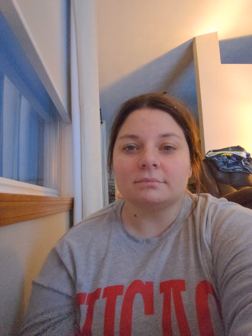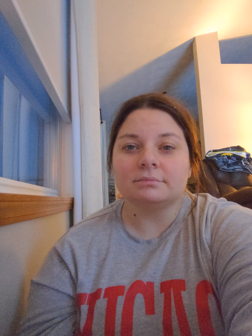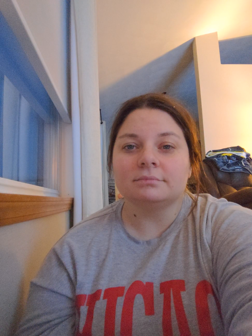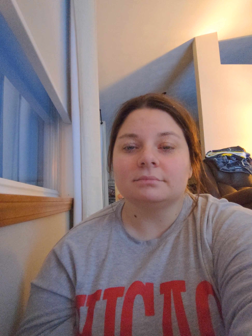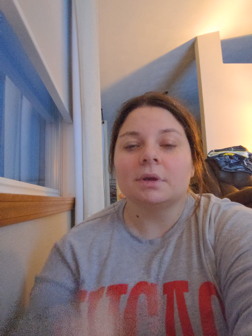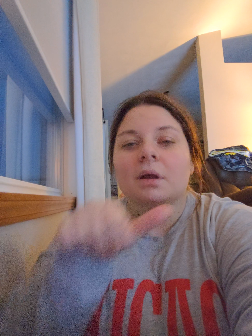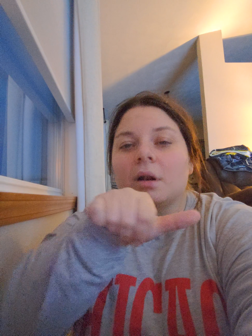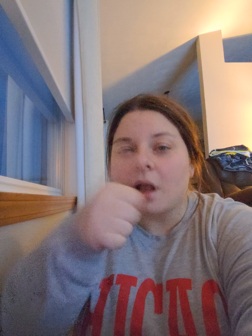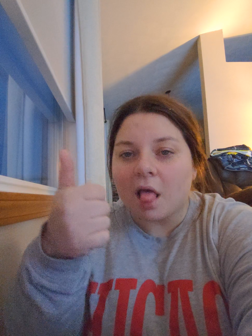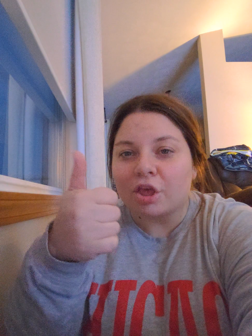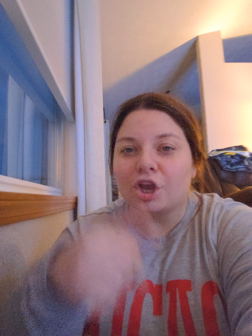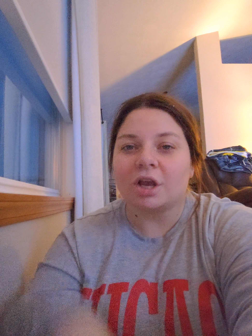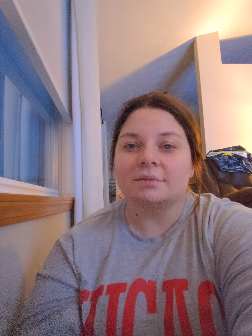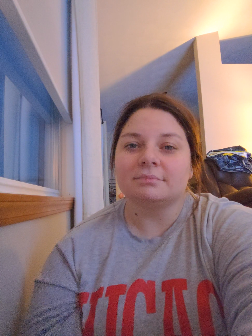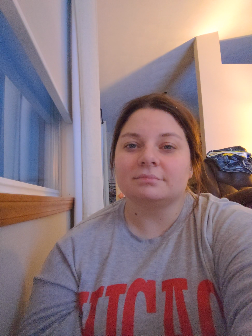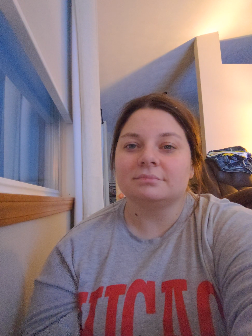another